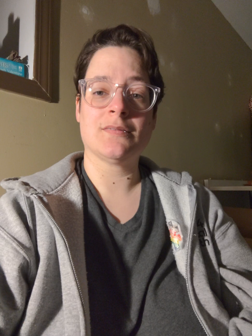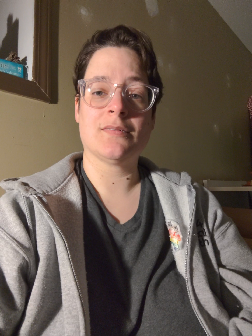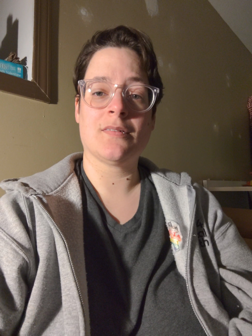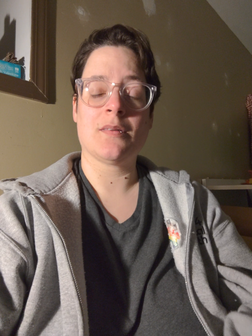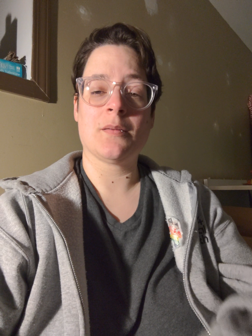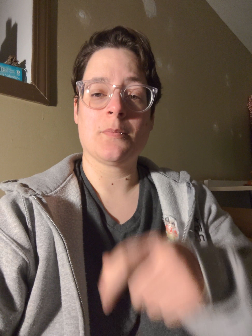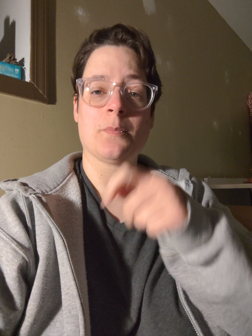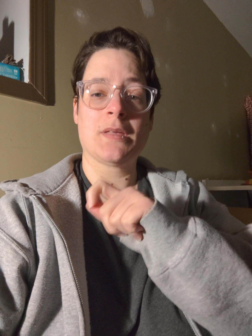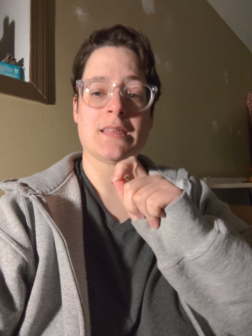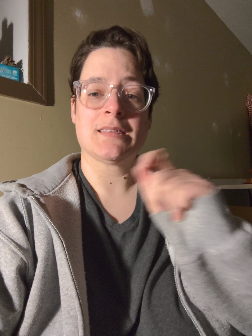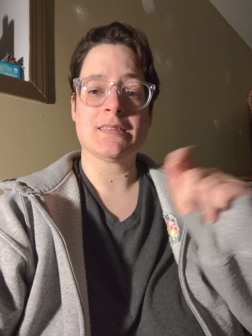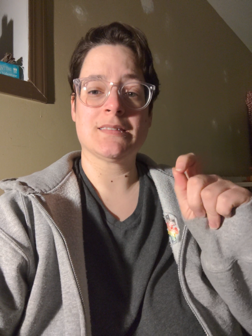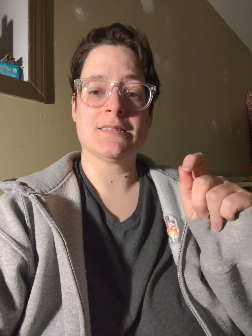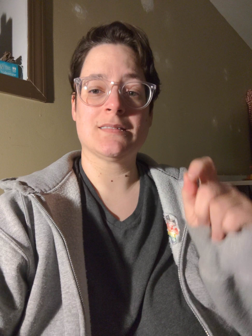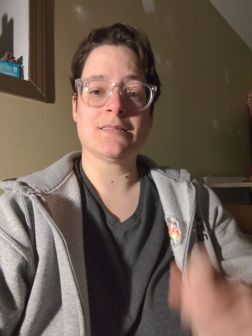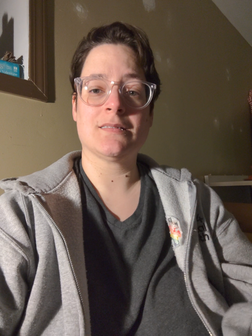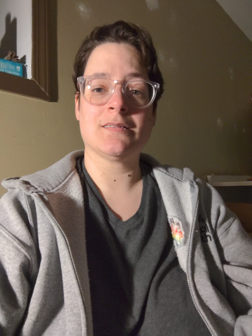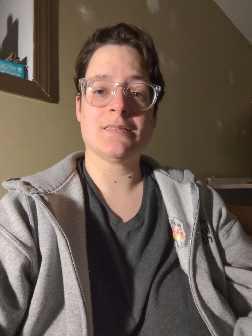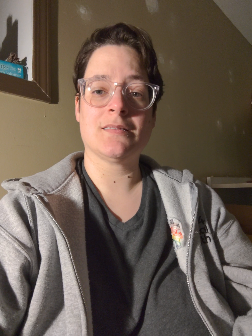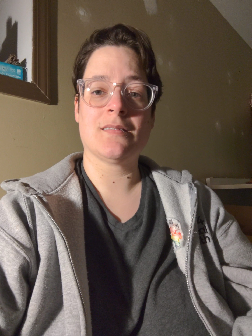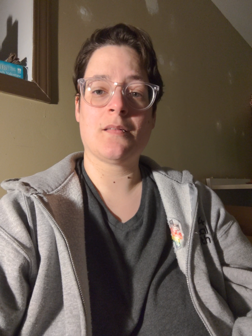pen